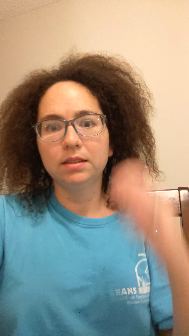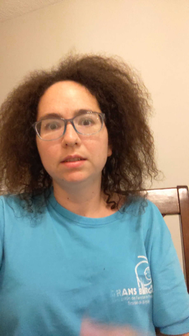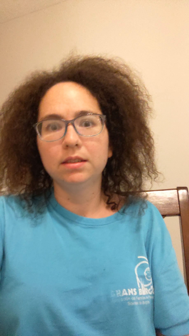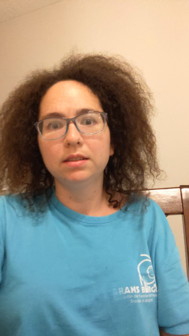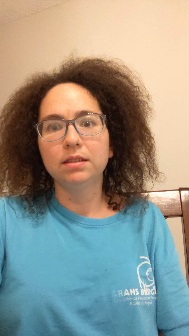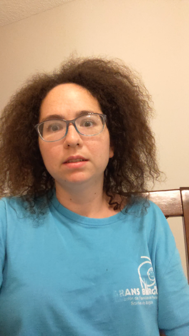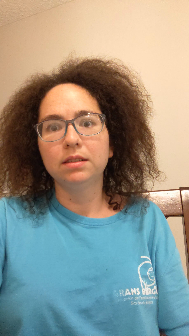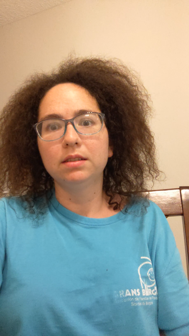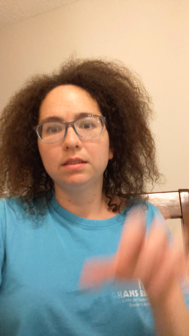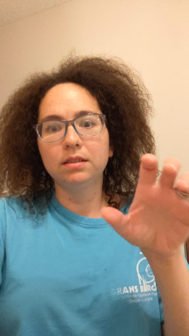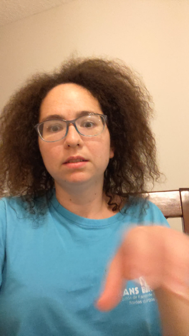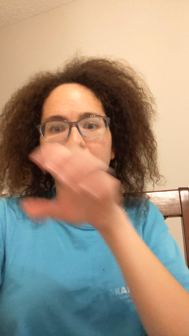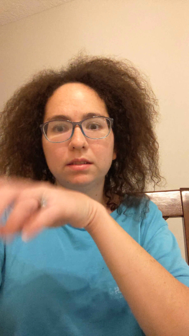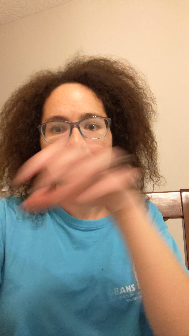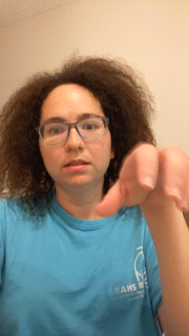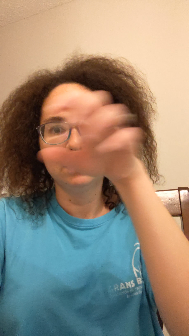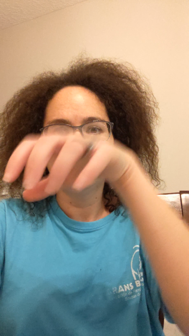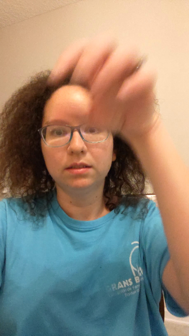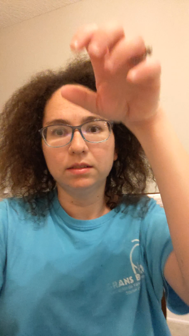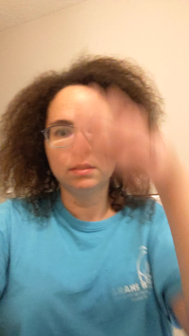block